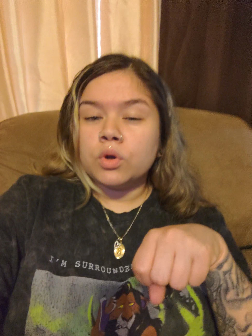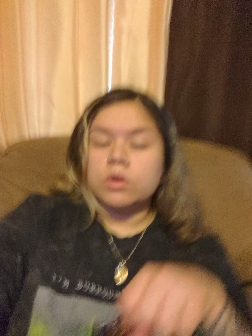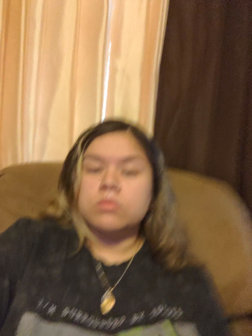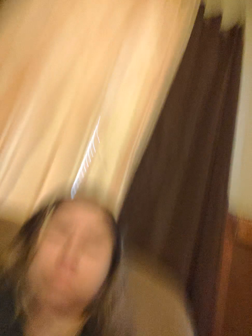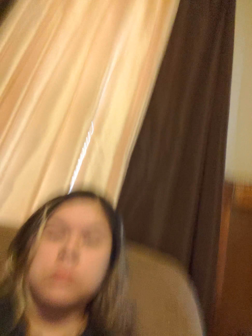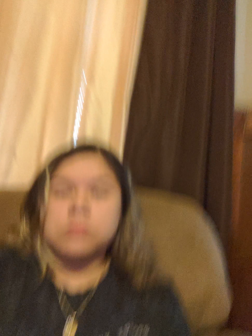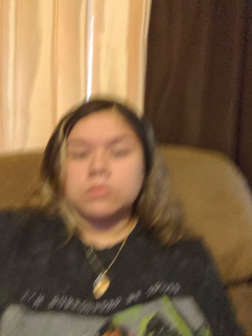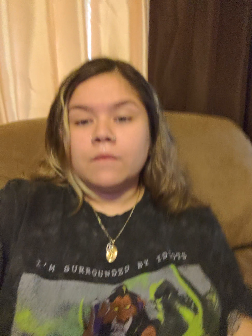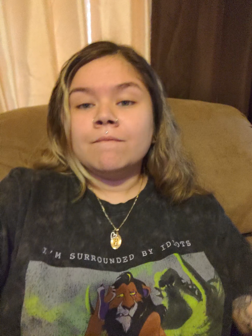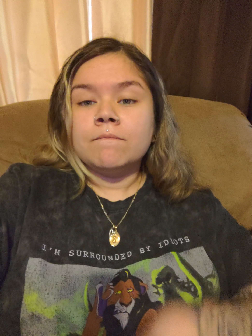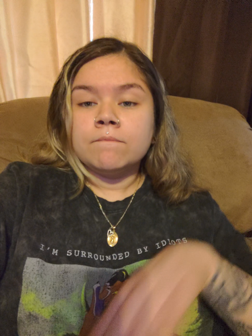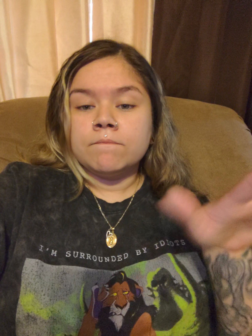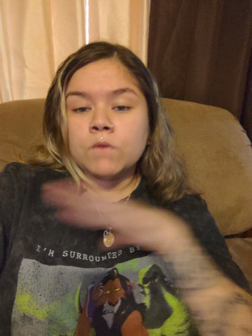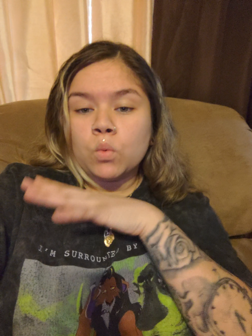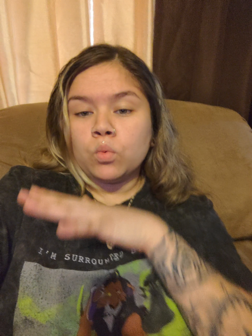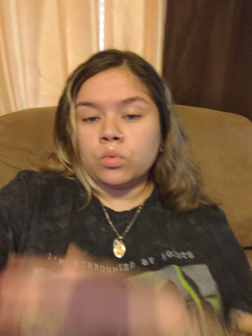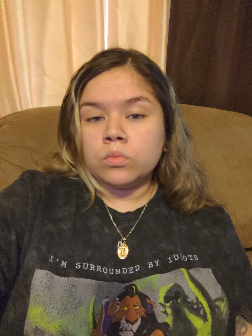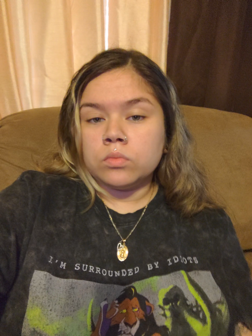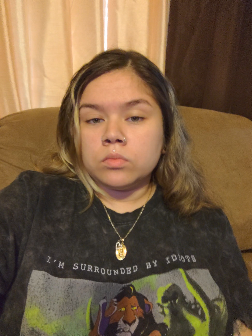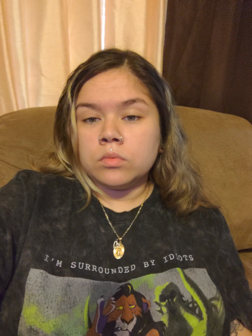full